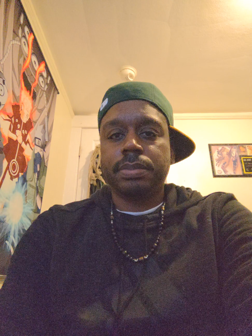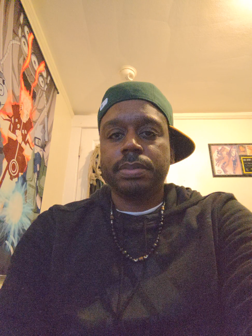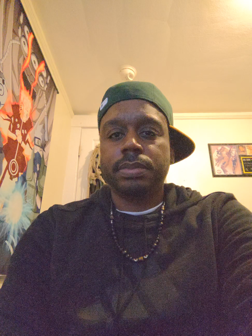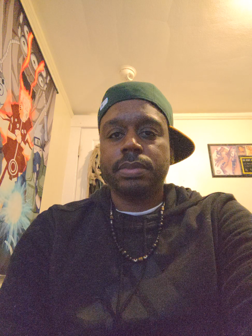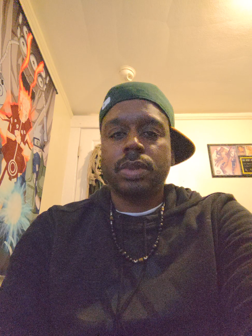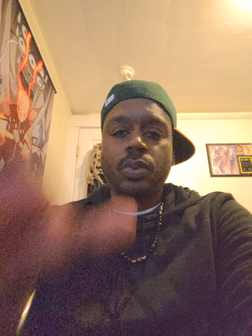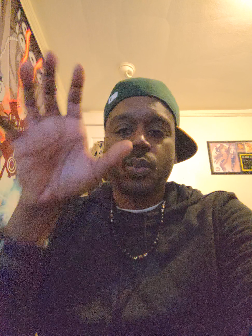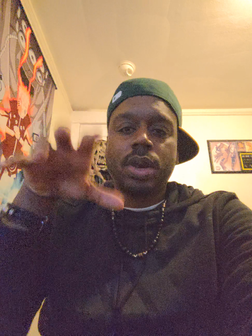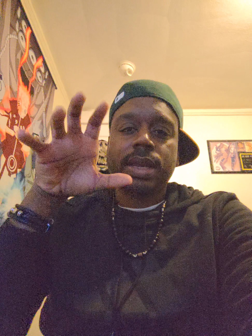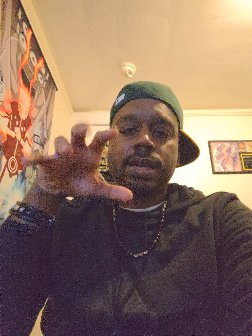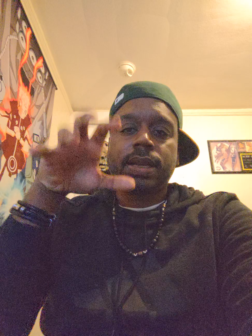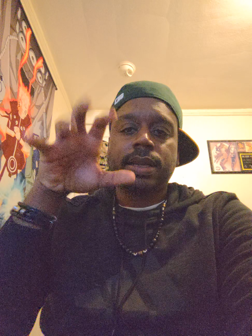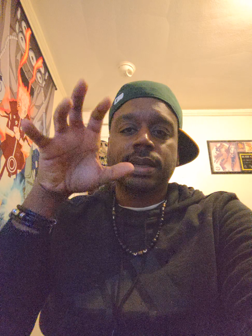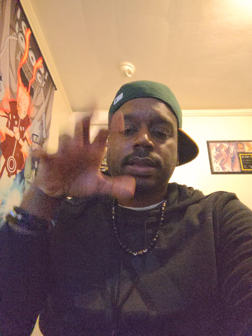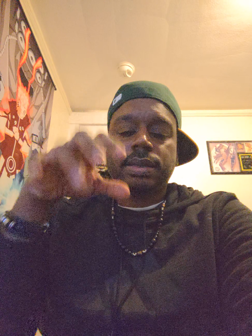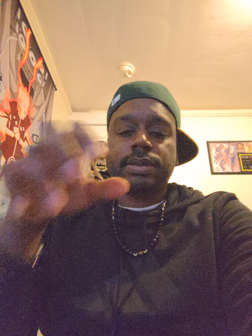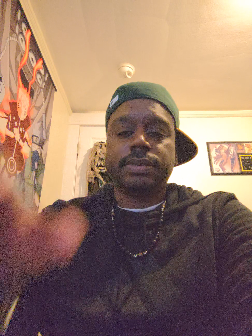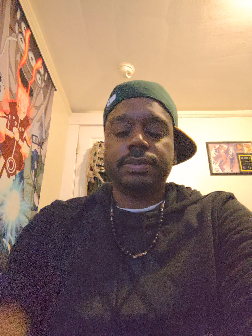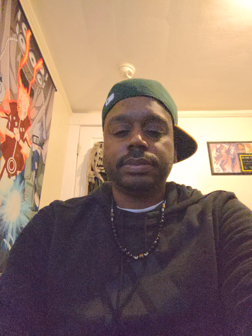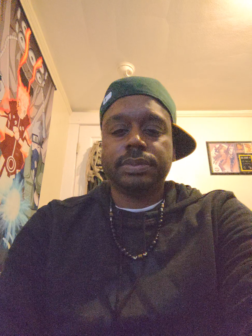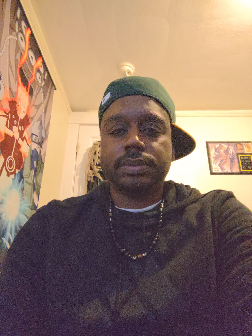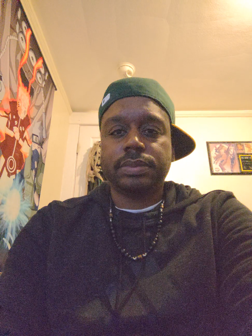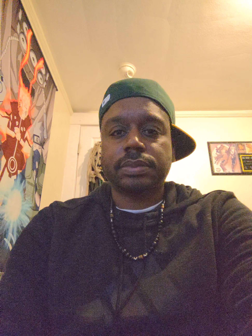rain